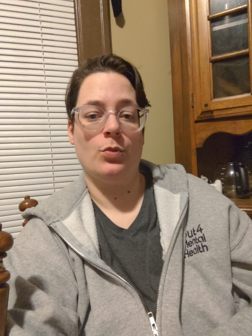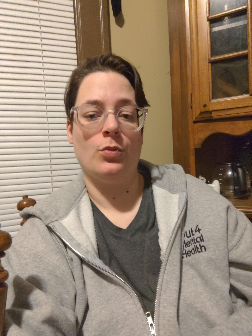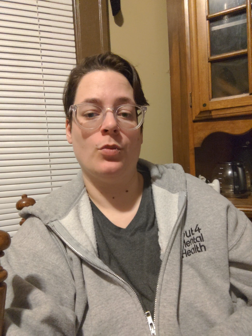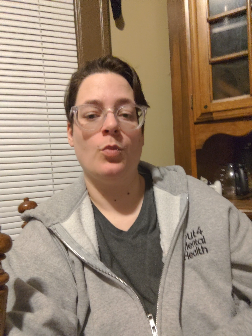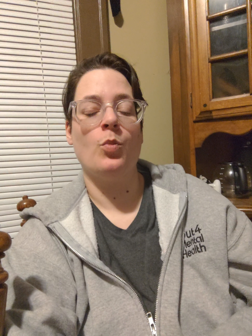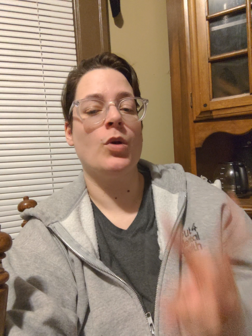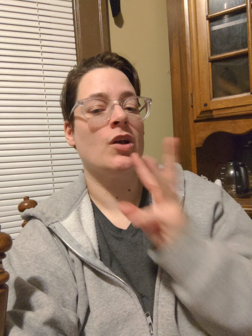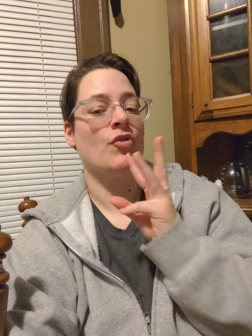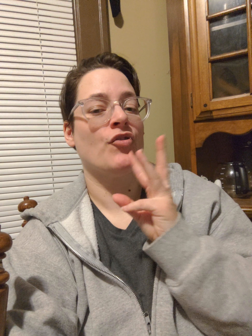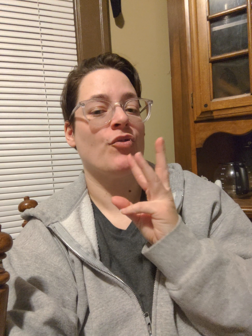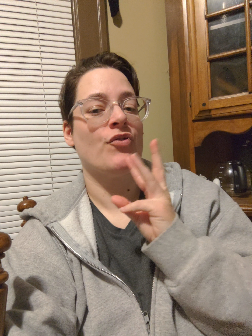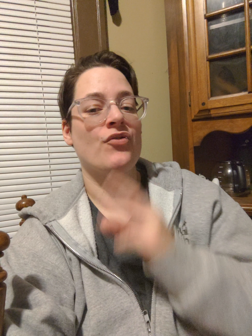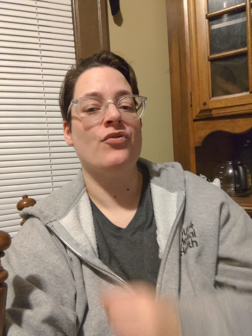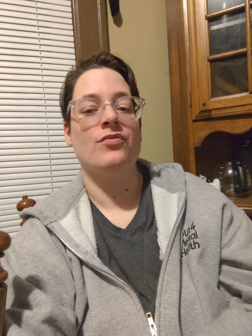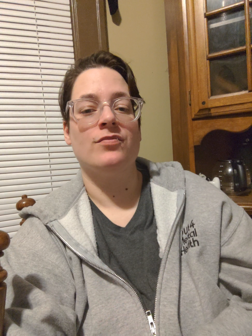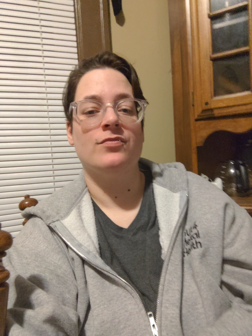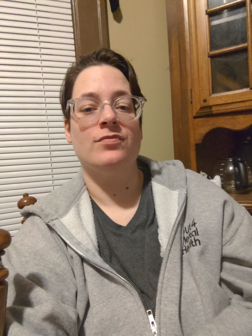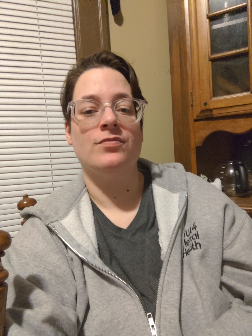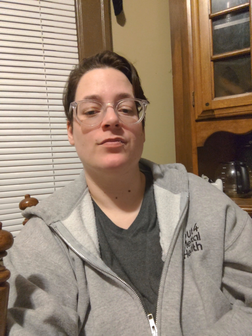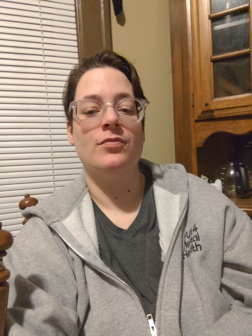water